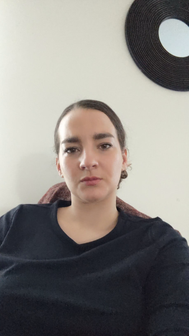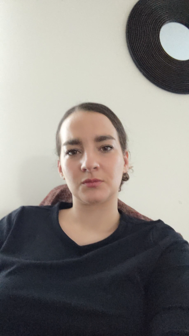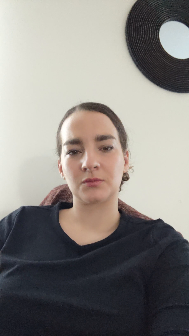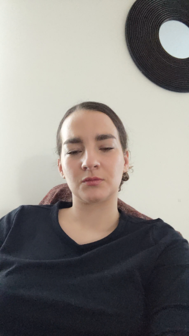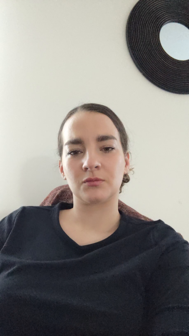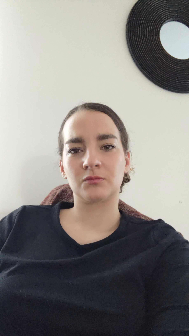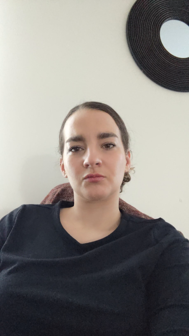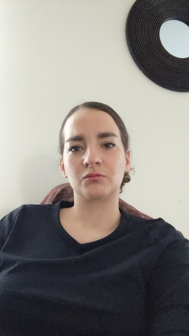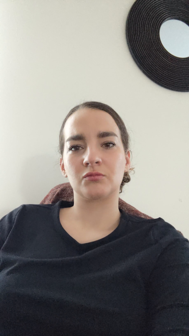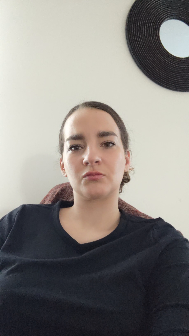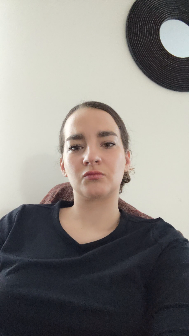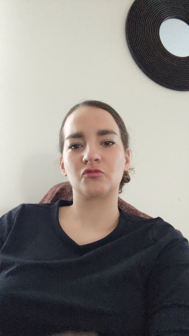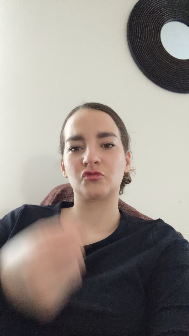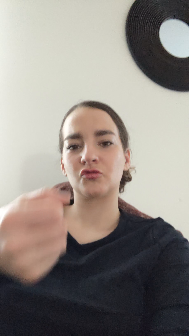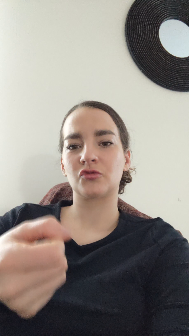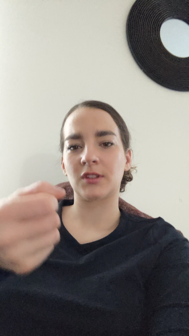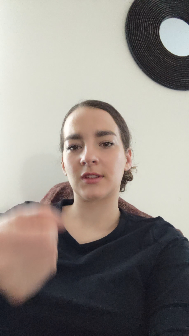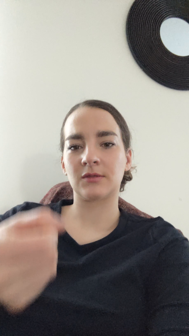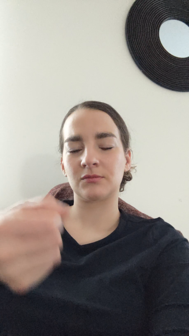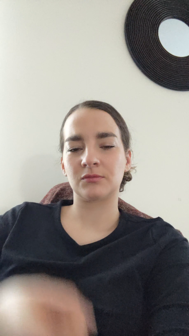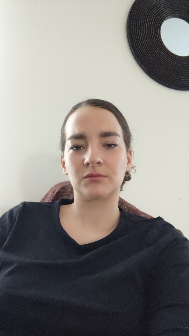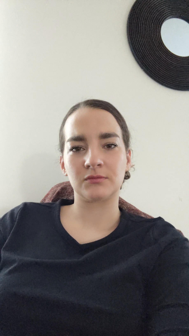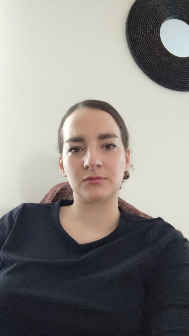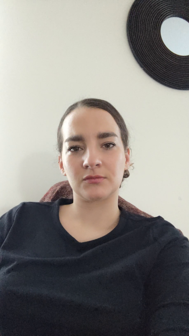shake